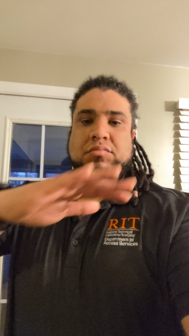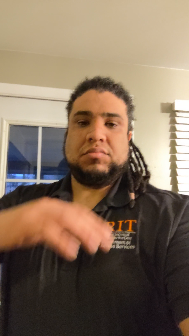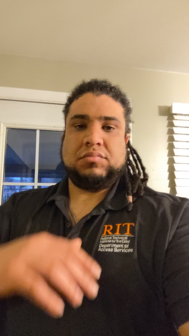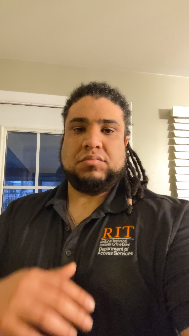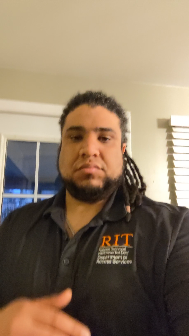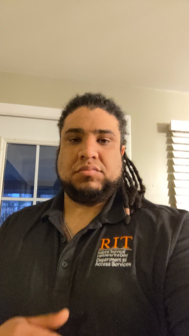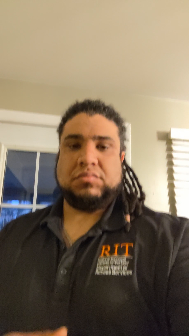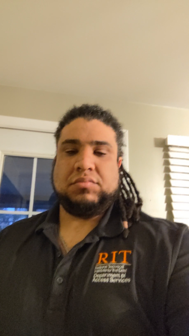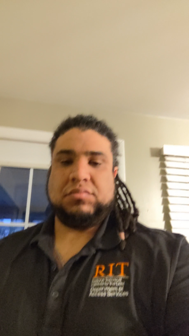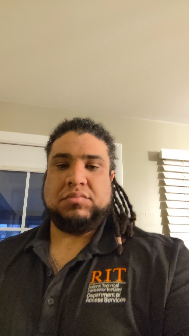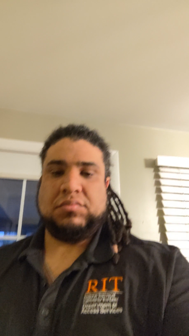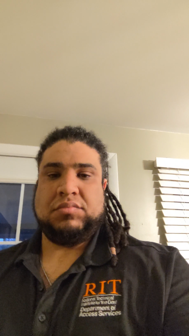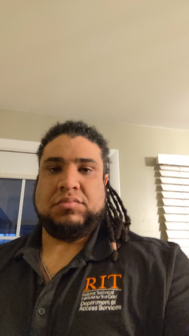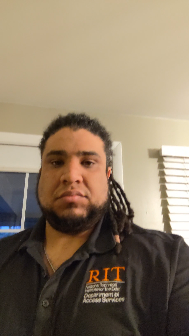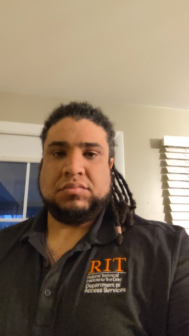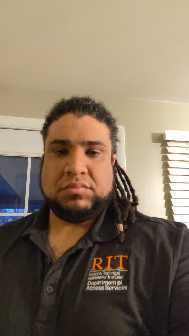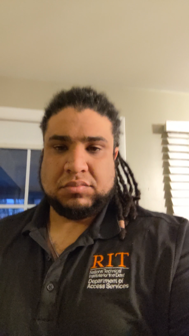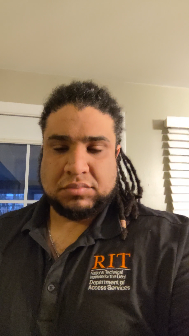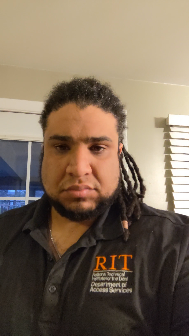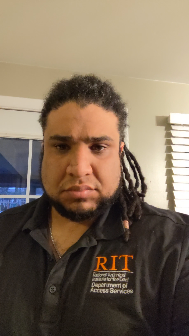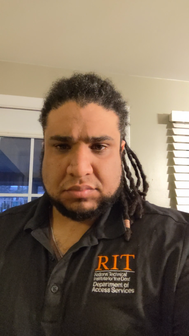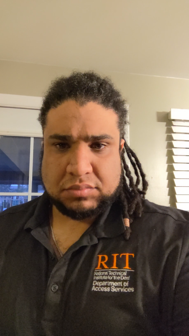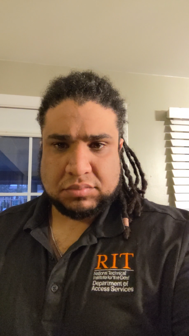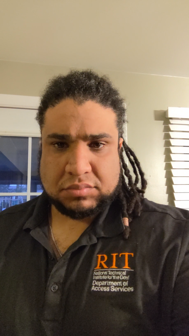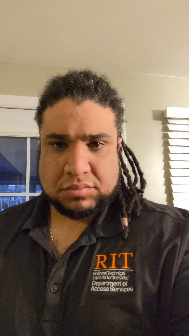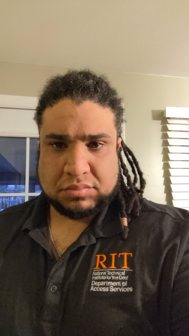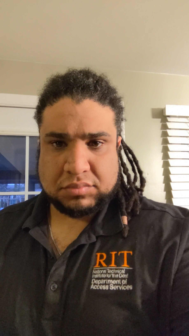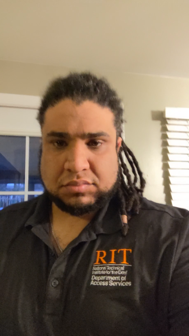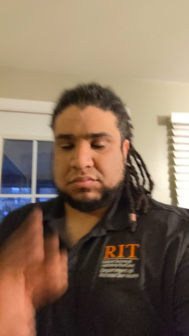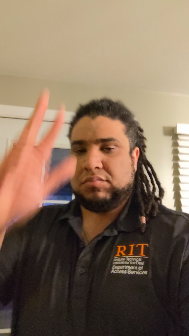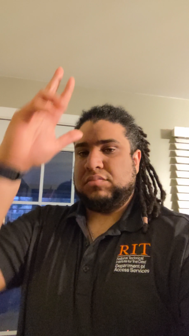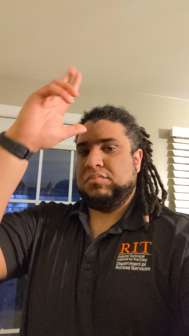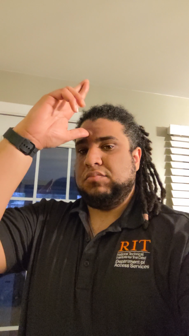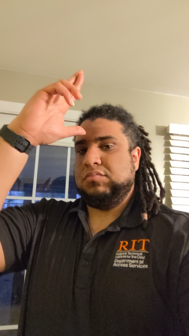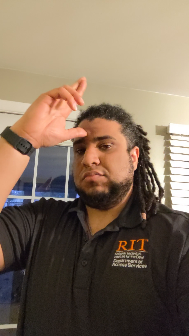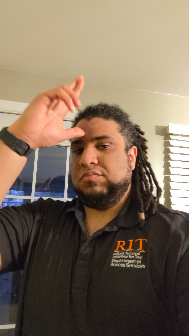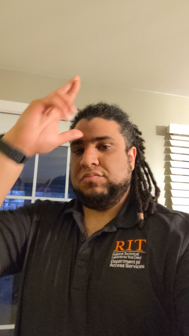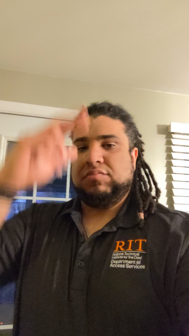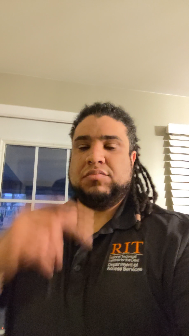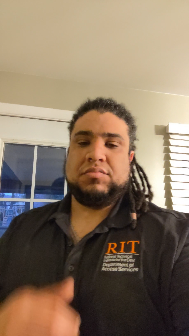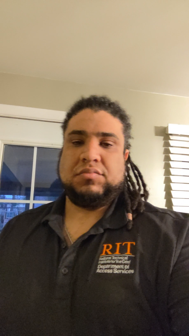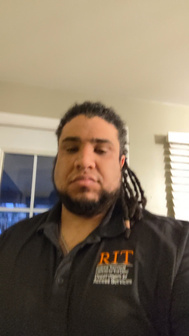rooster